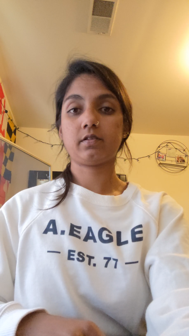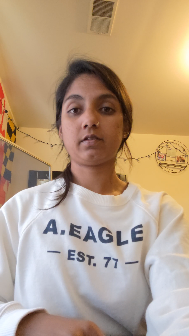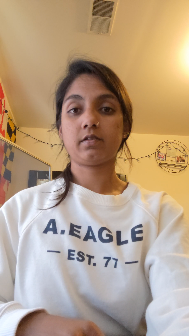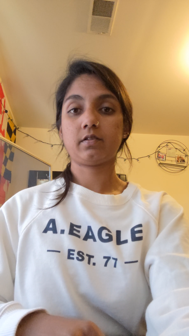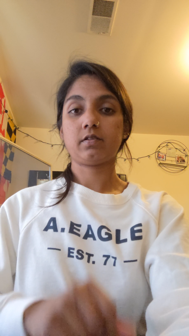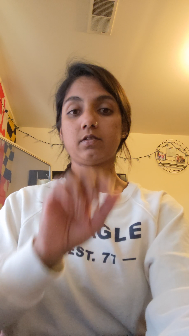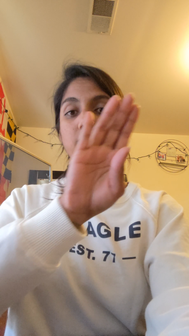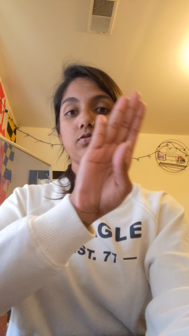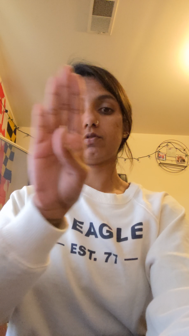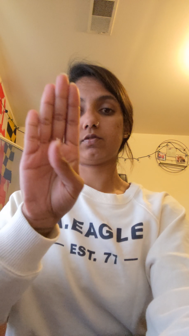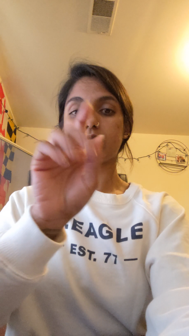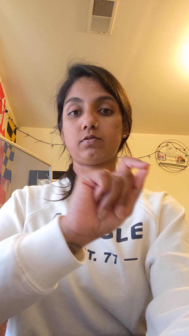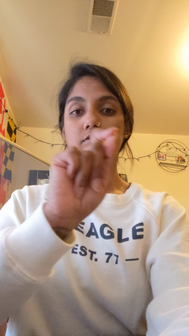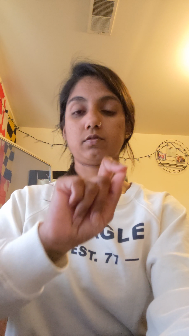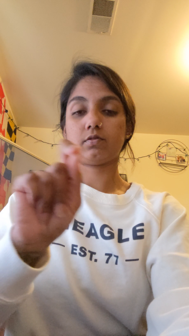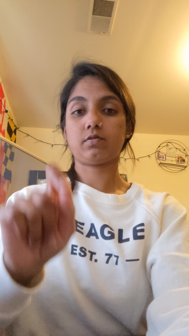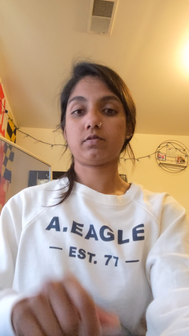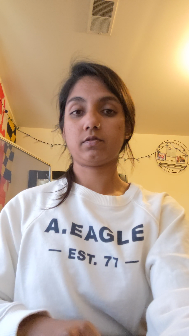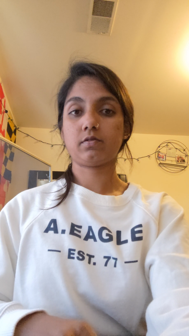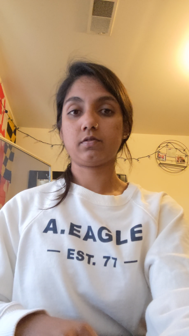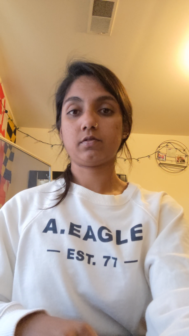chalk